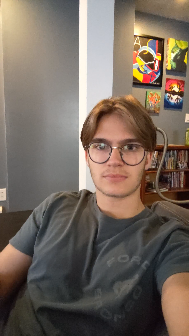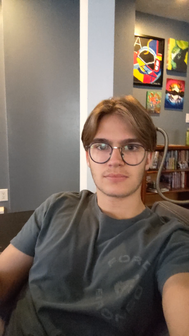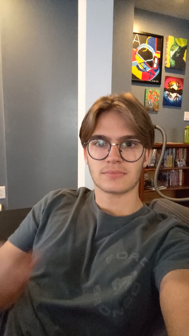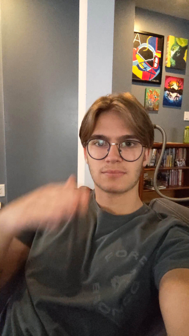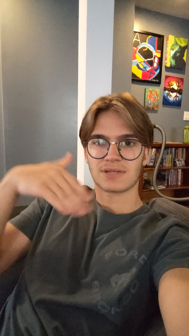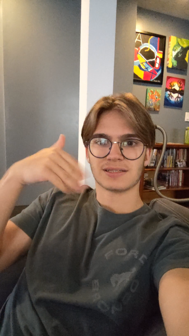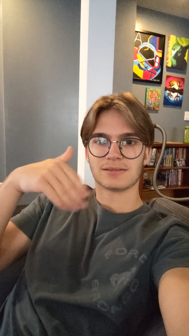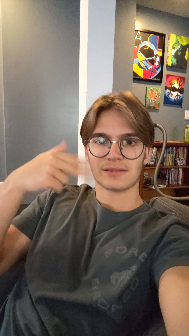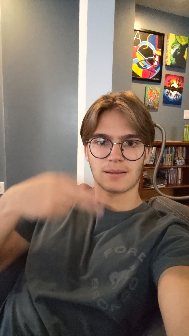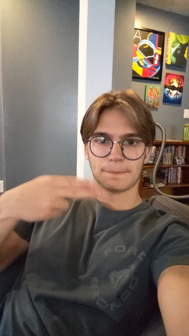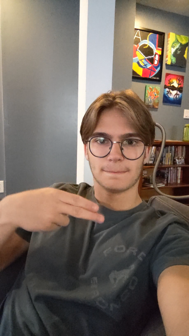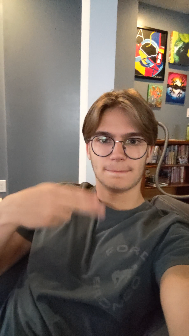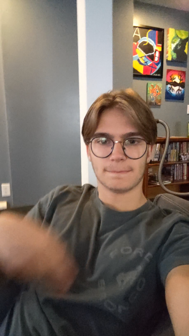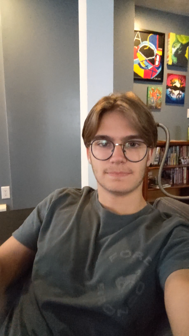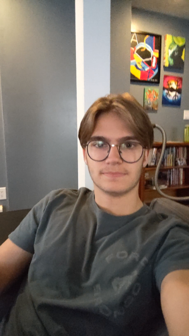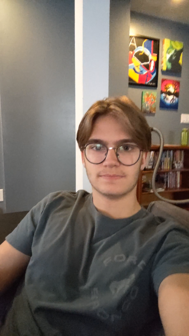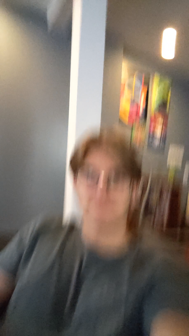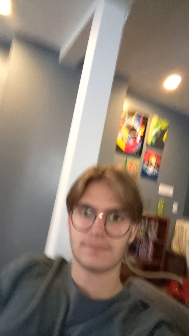pet's name